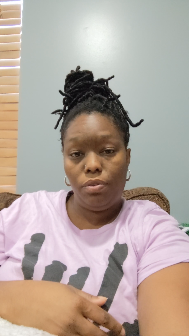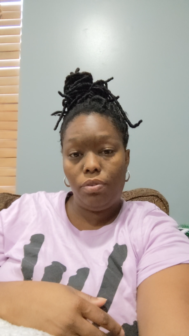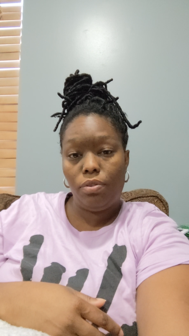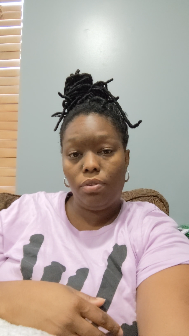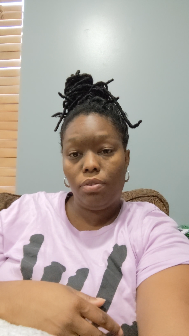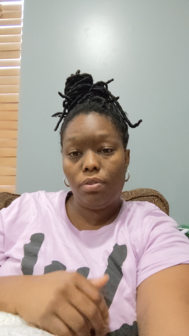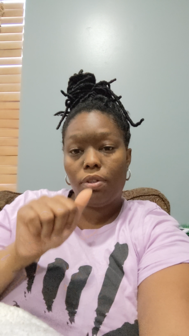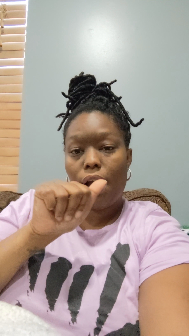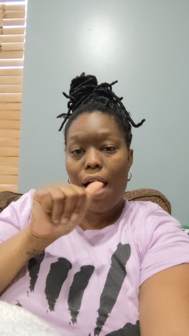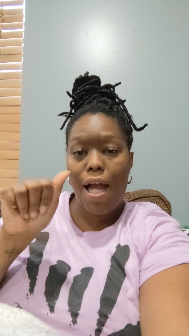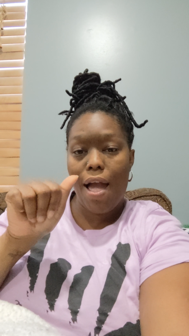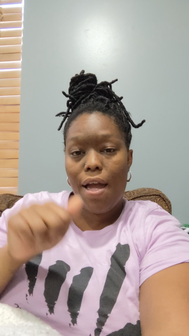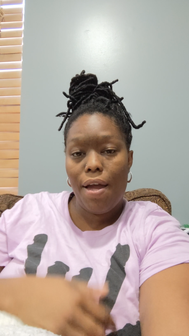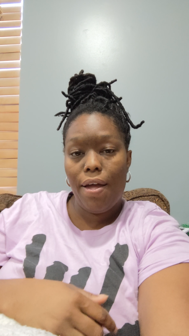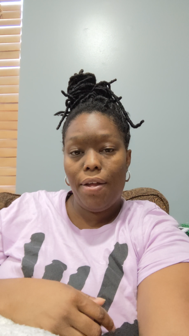a